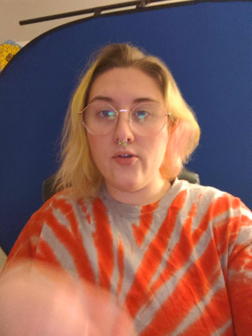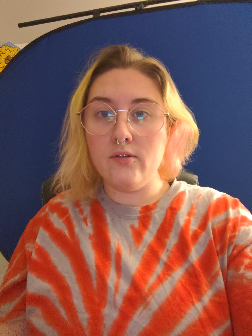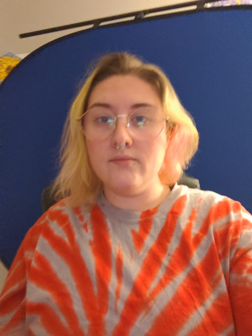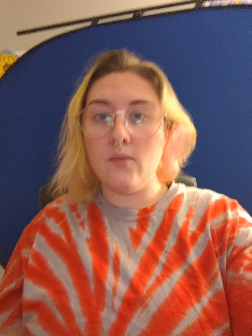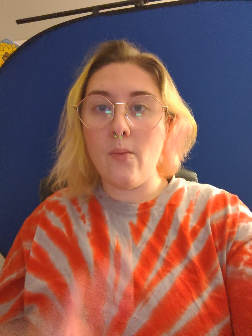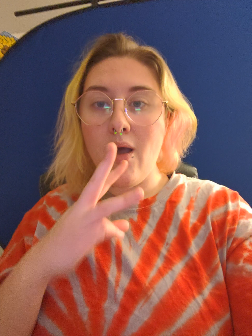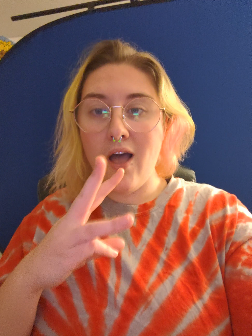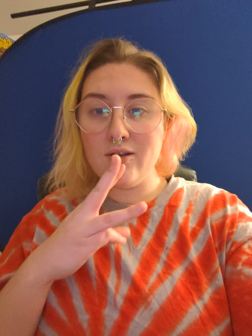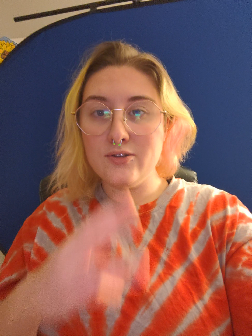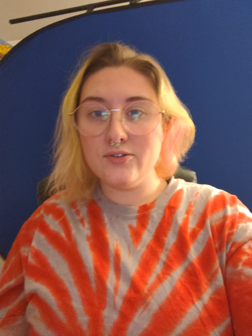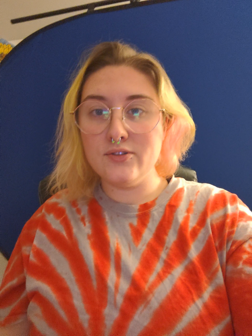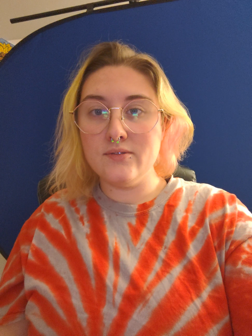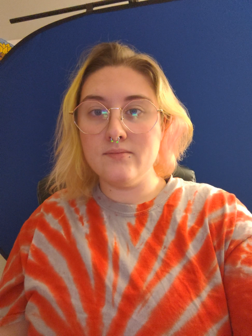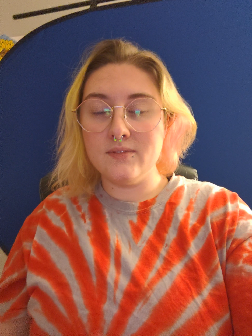water